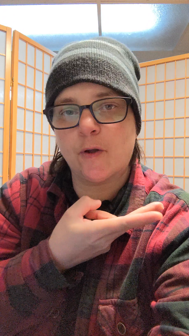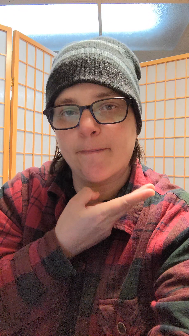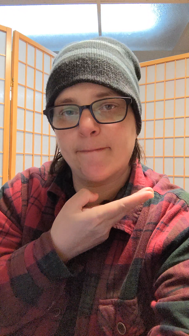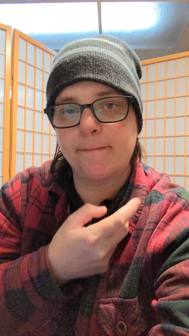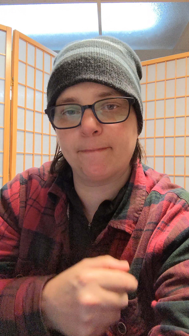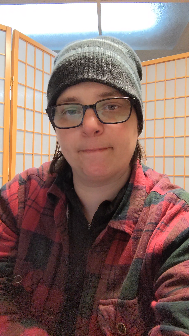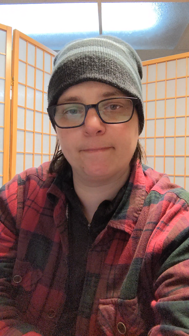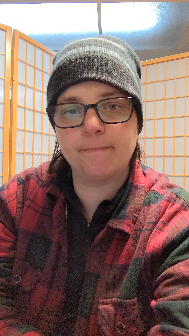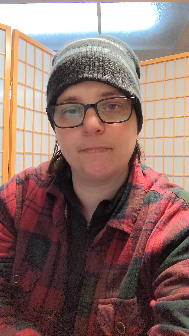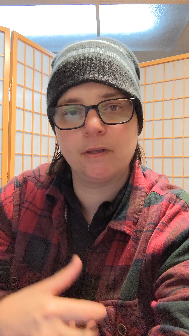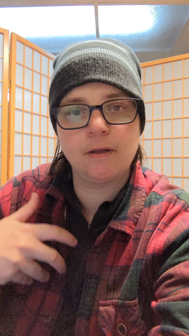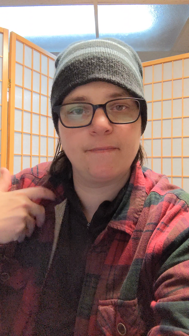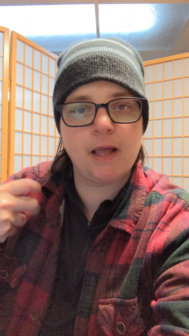monkey